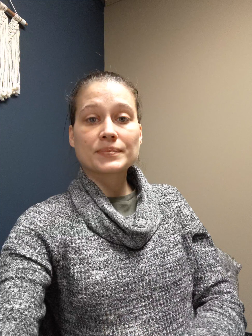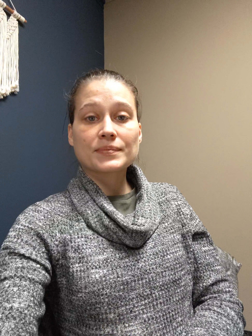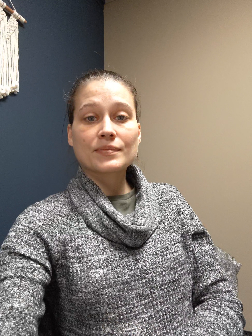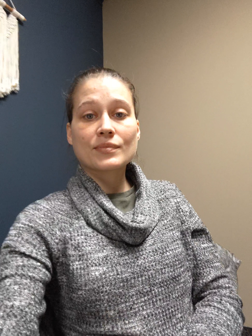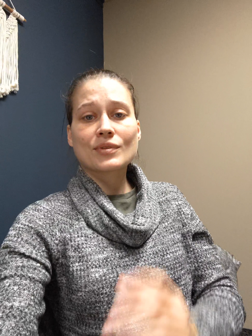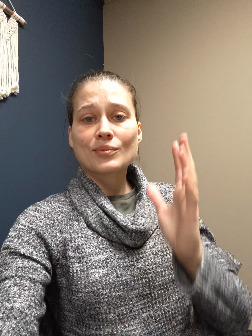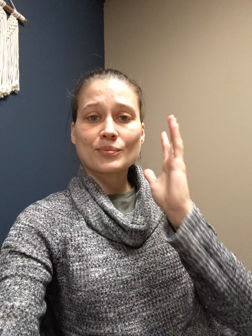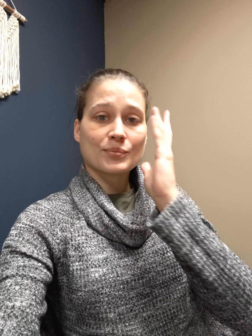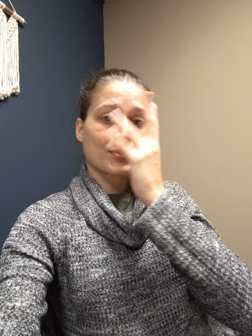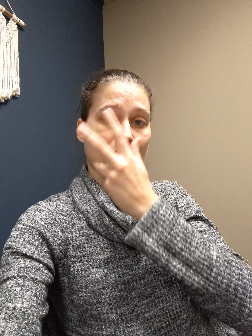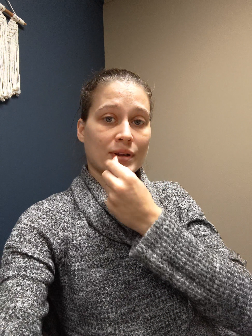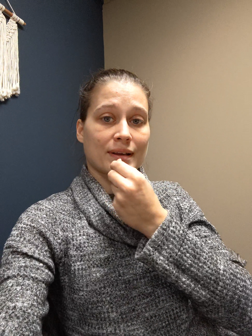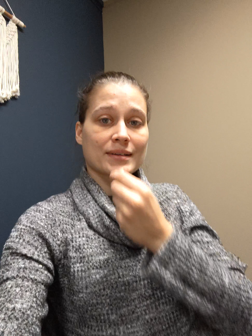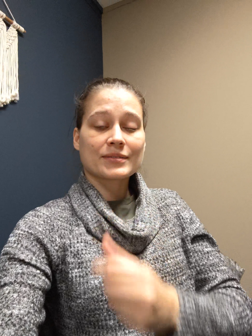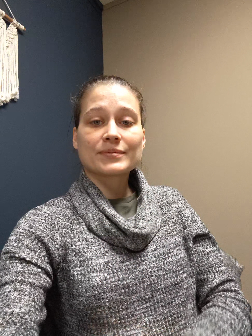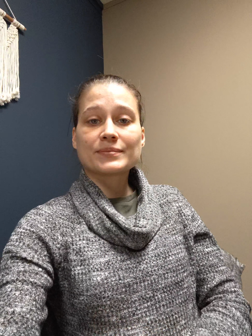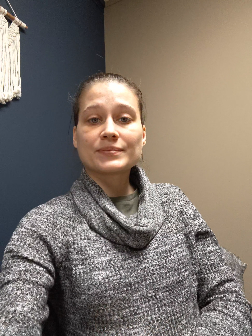pretty